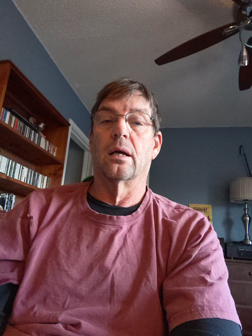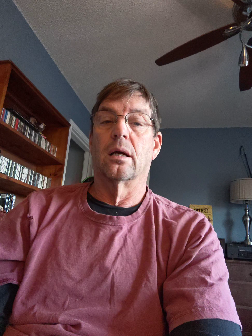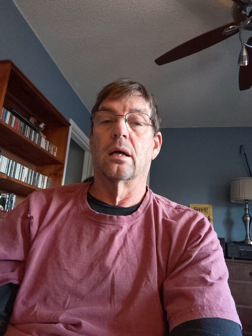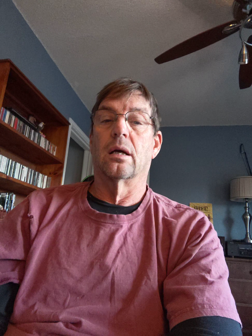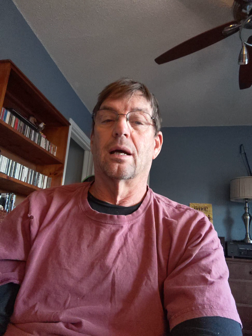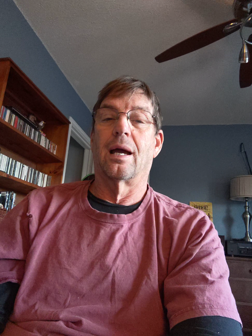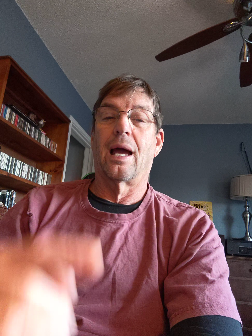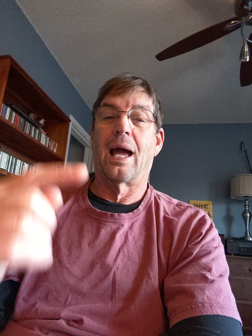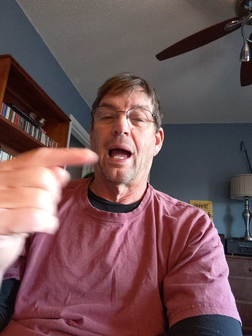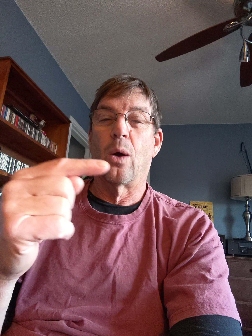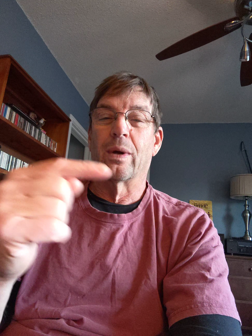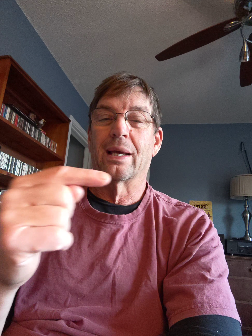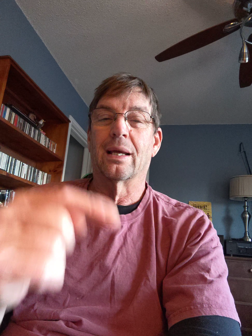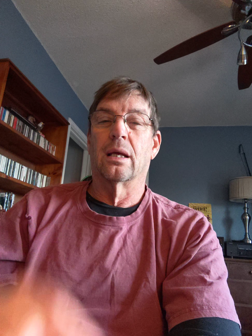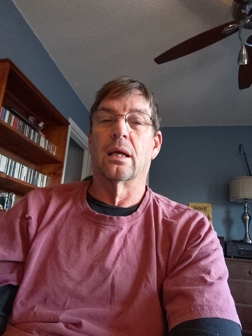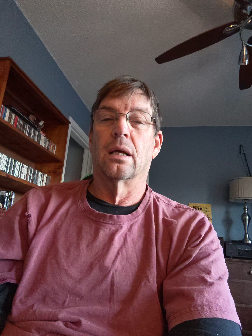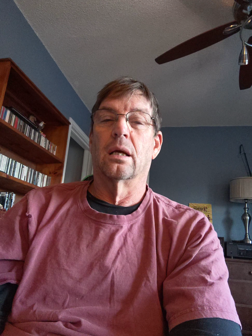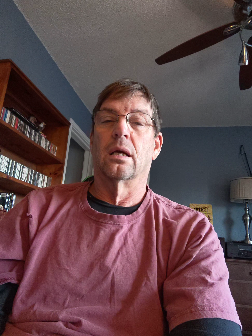owie